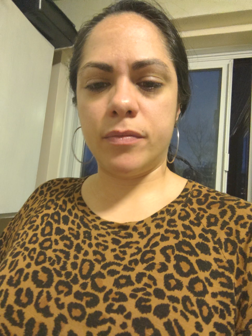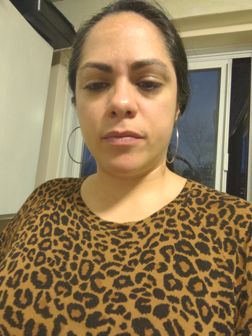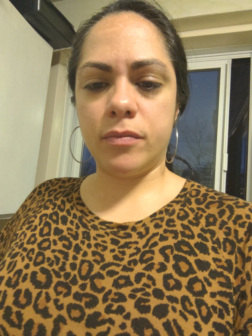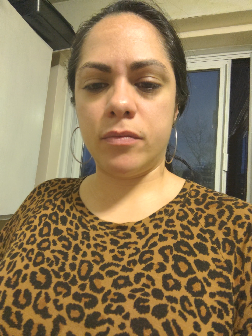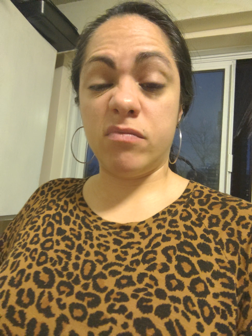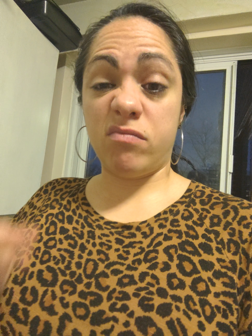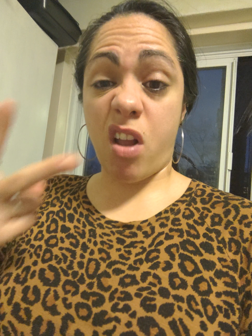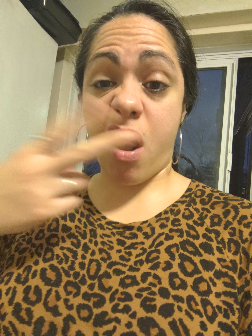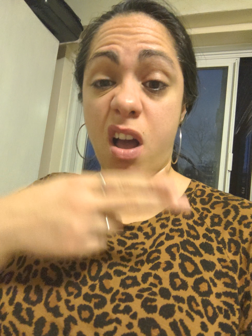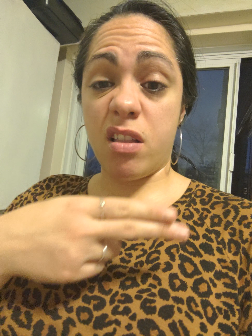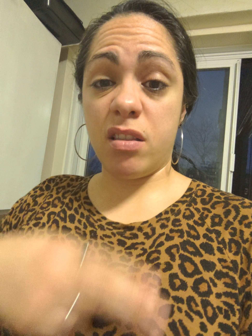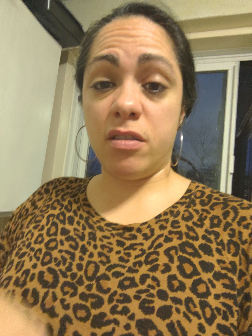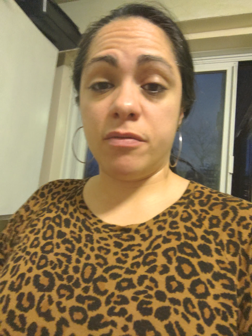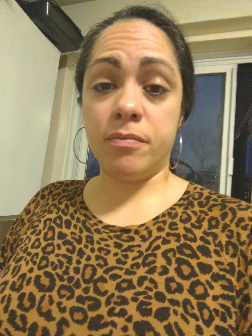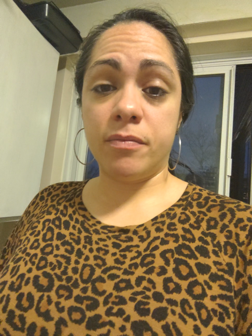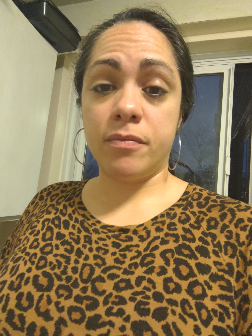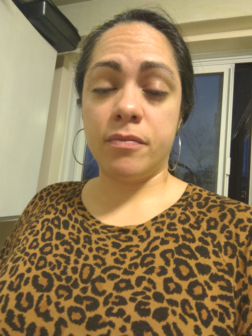cut